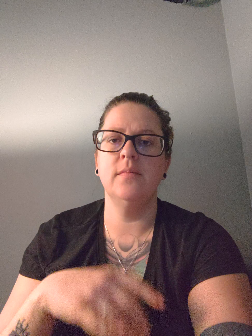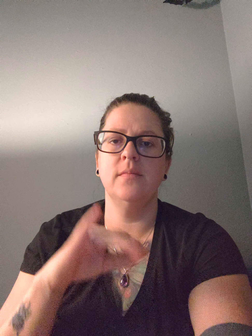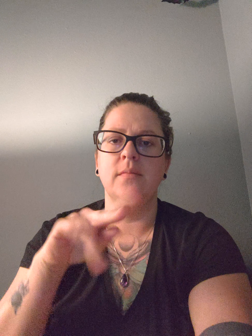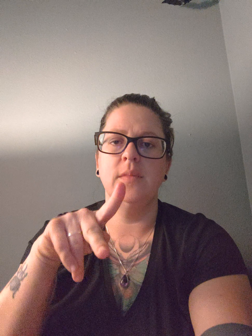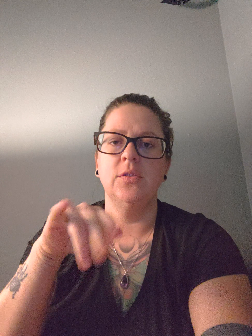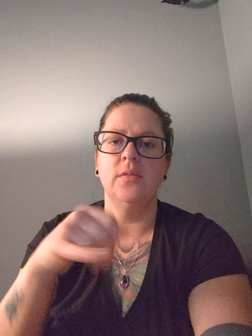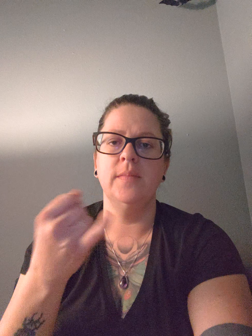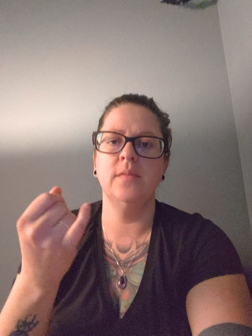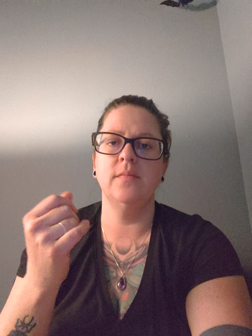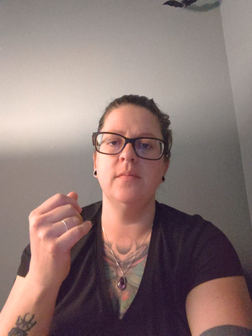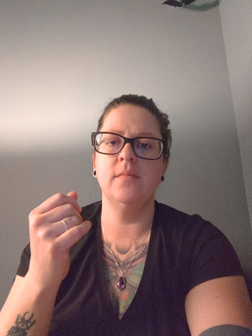pajamas